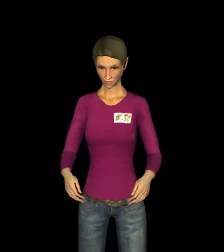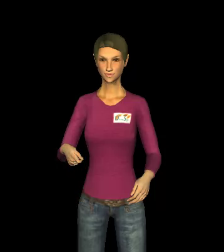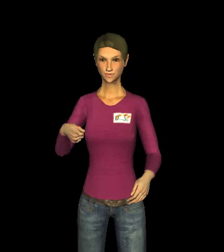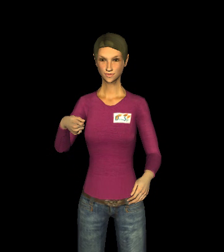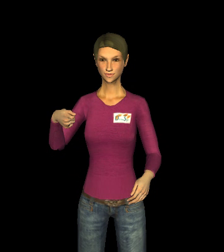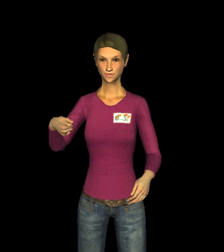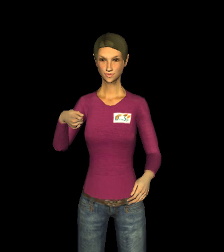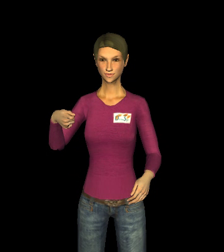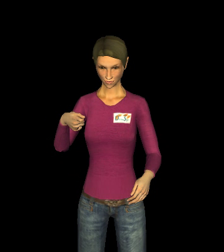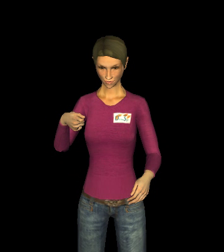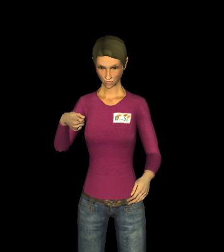مقلاة